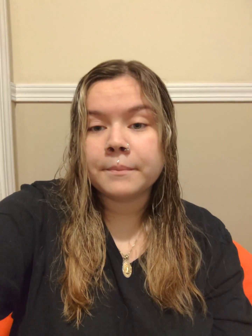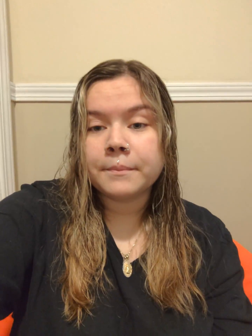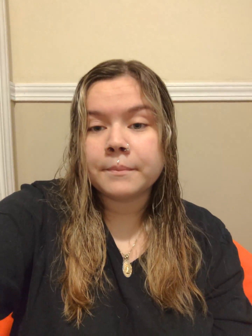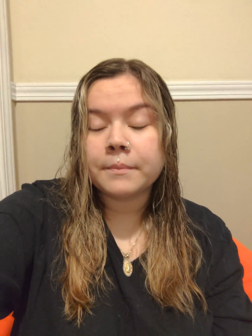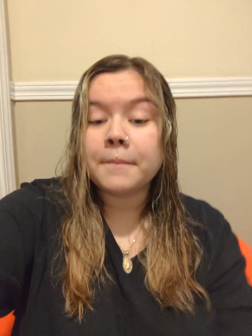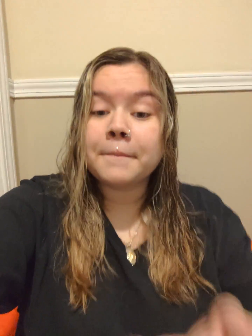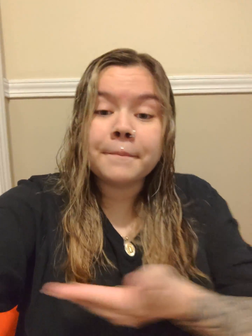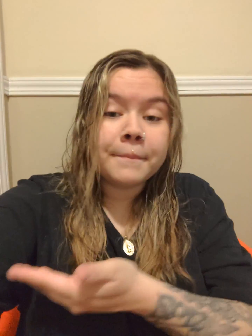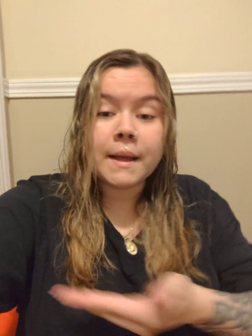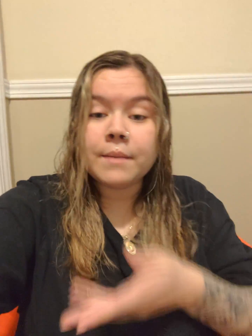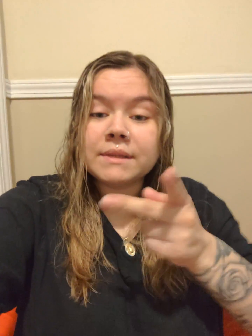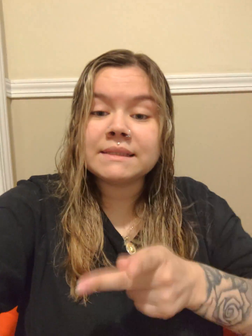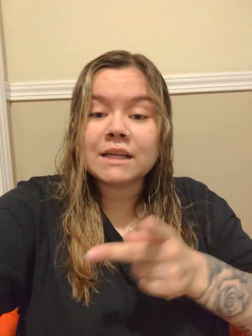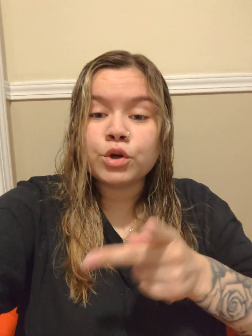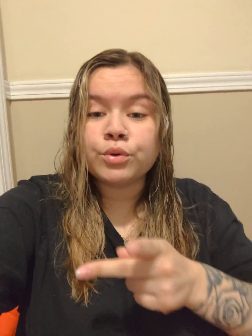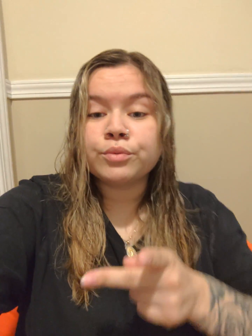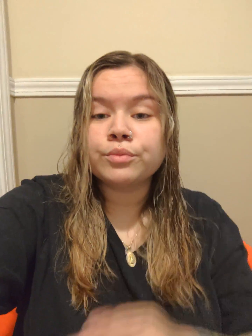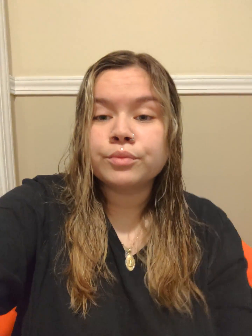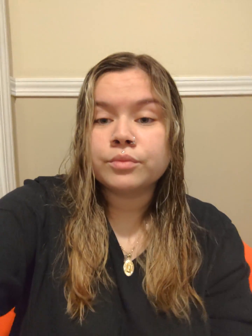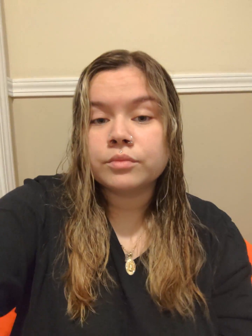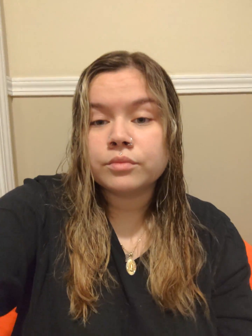babysitter